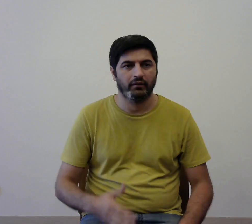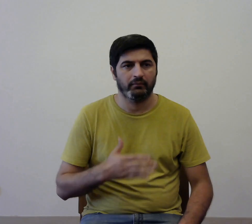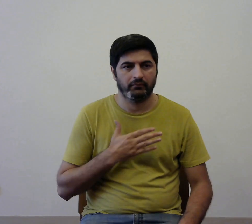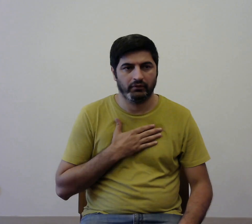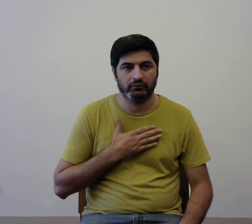mən